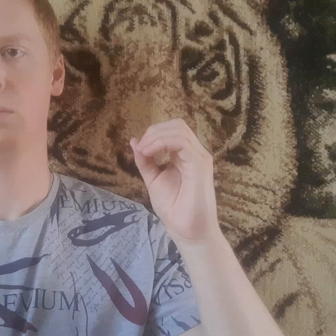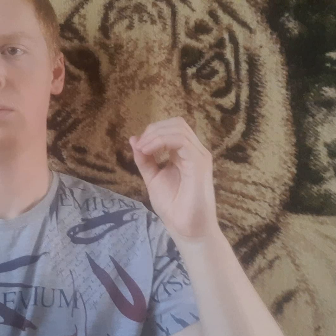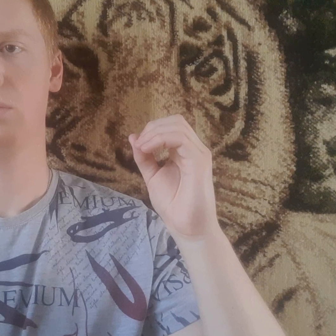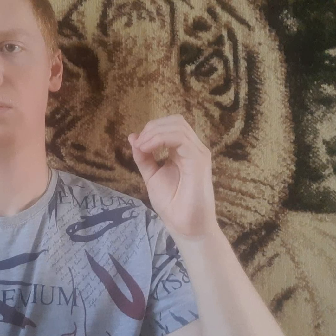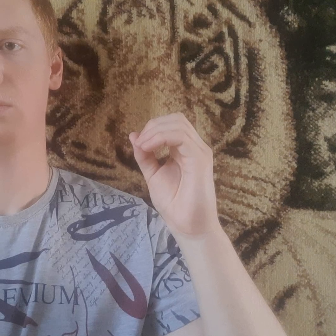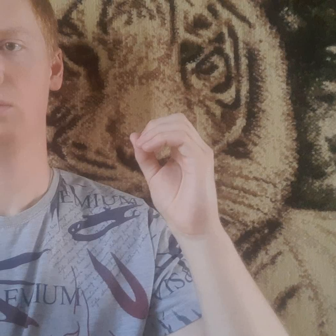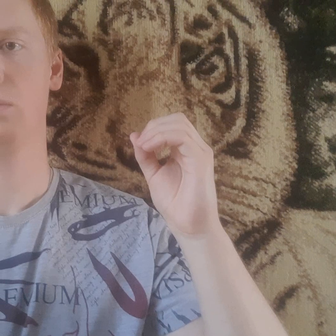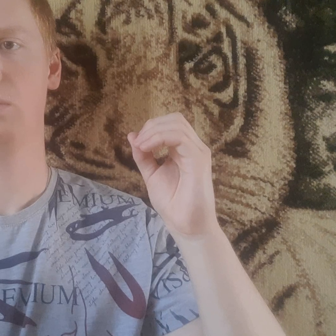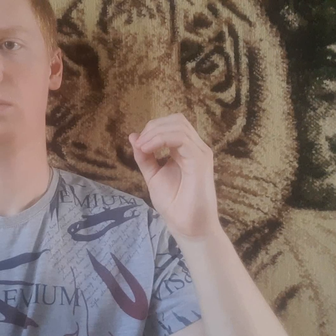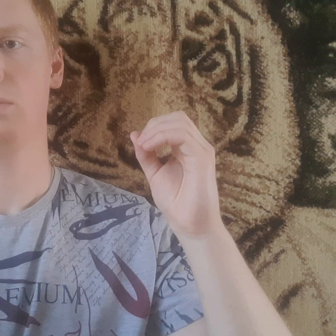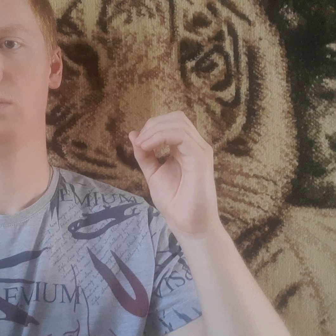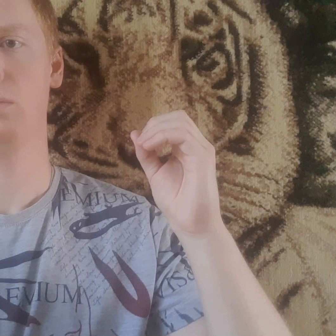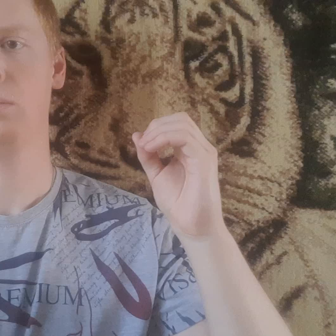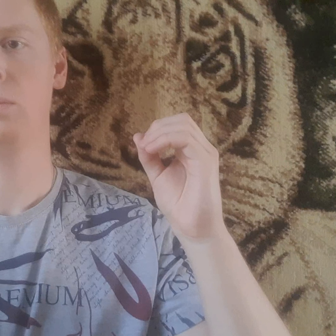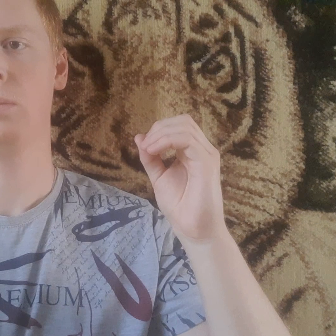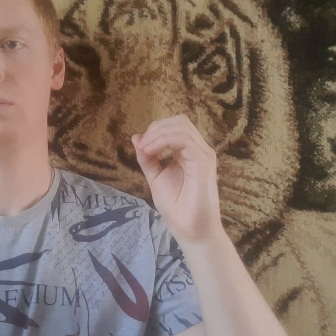Е